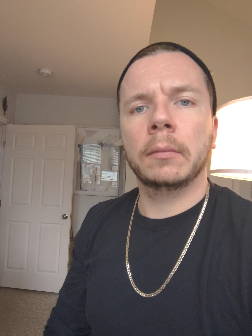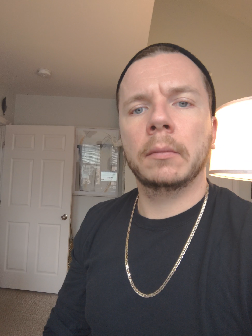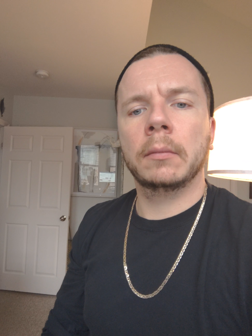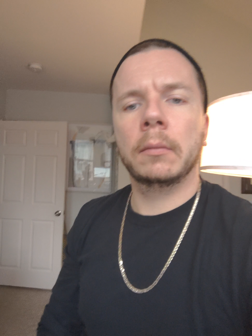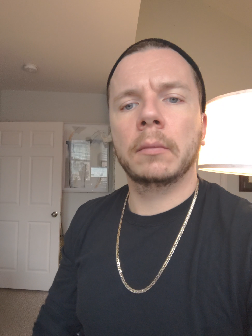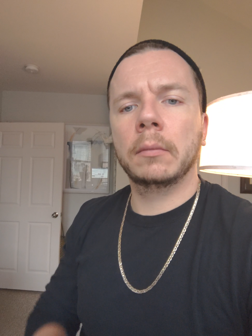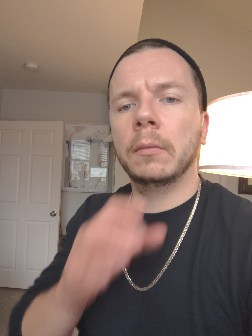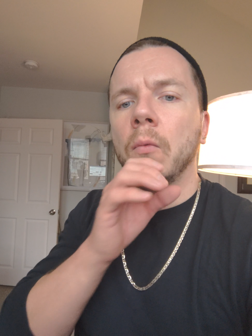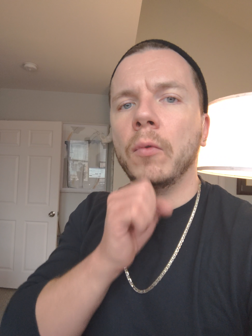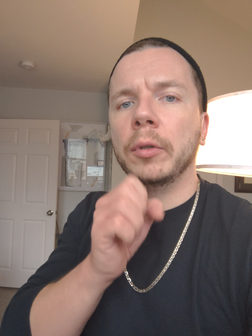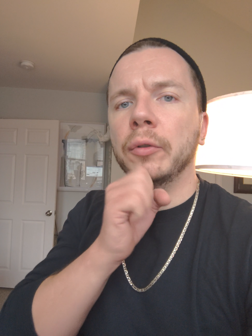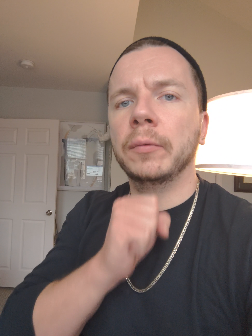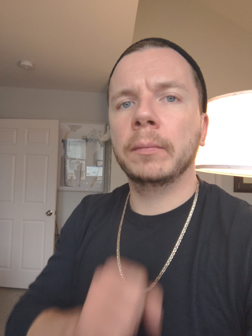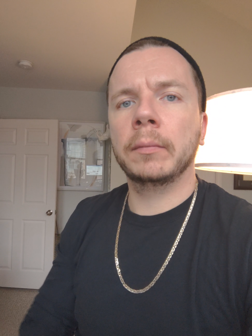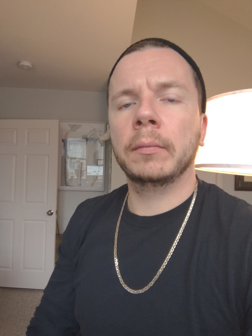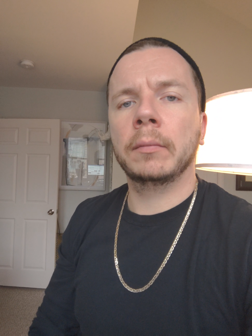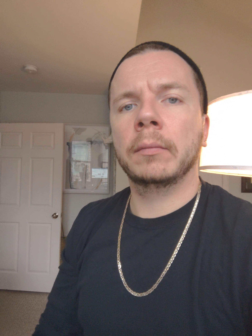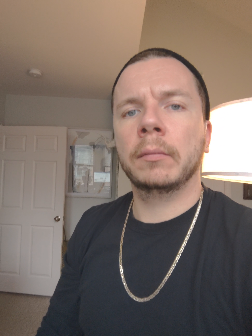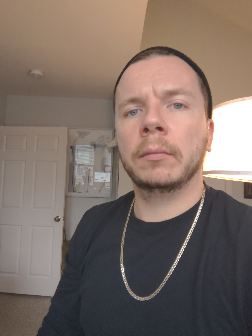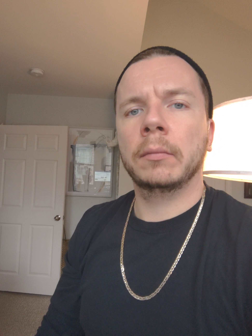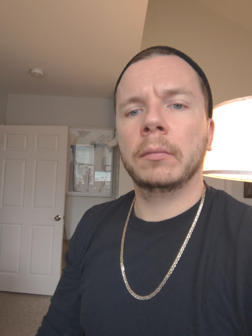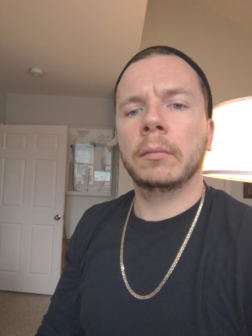orange